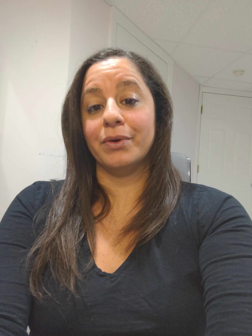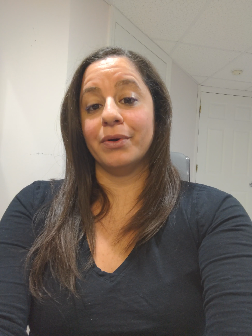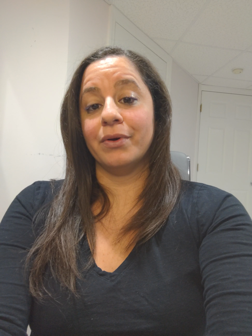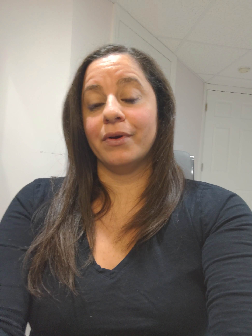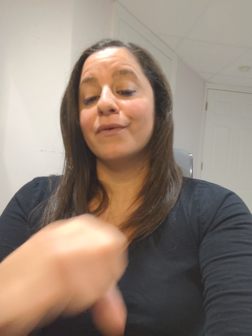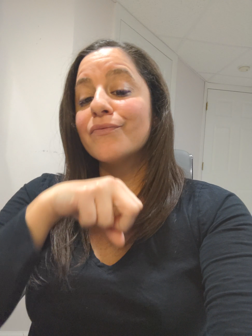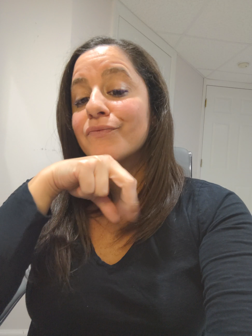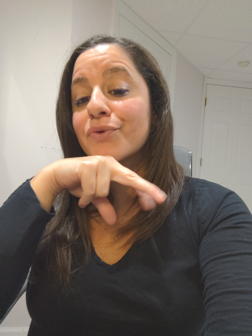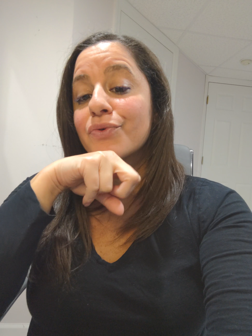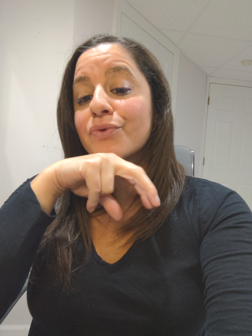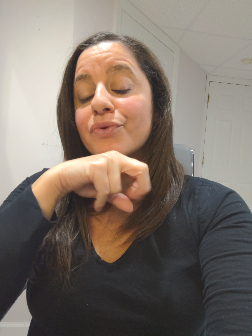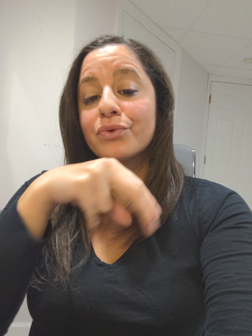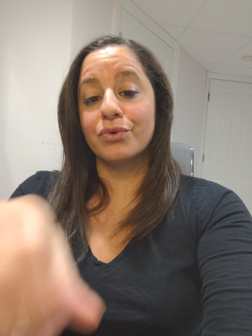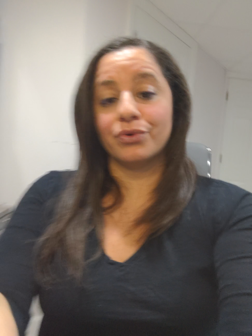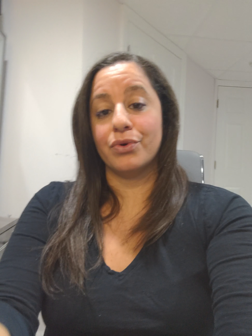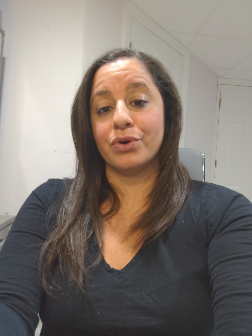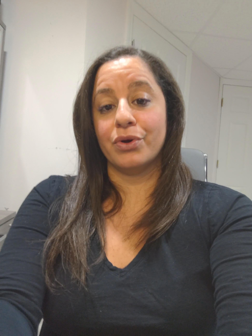frog